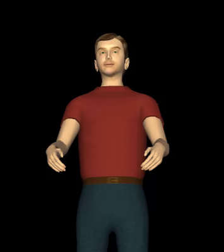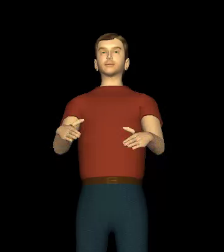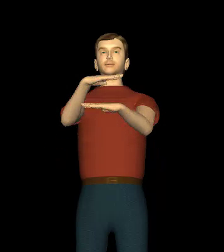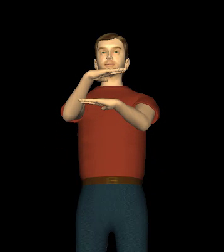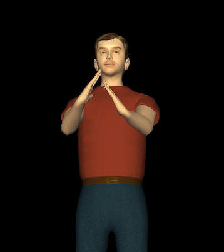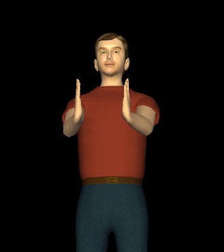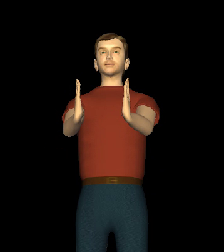مربع